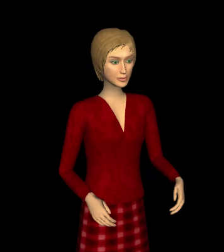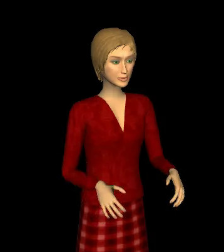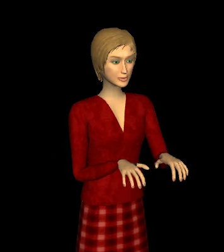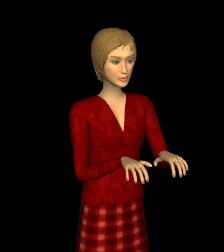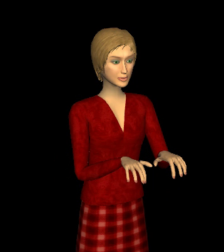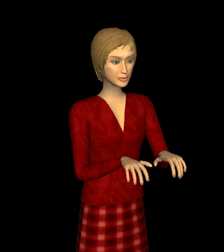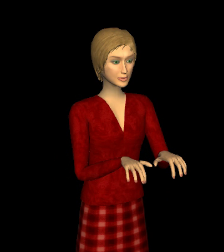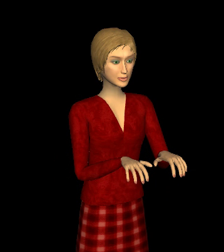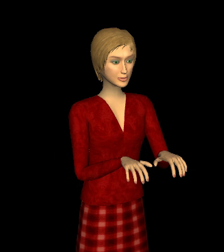يكتب على الآلة الكاتبة